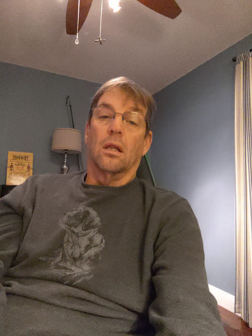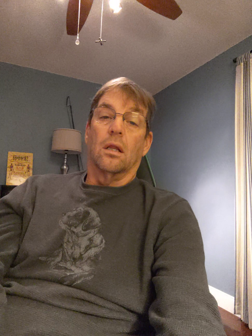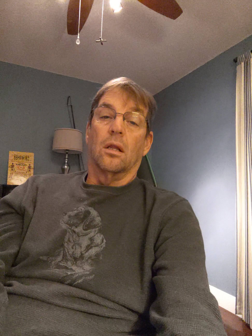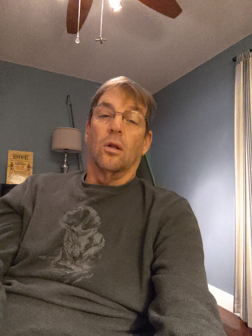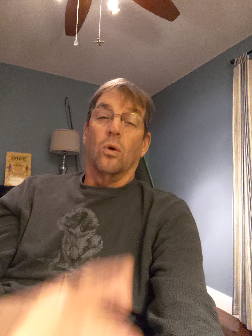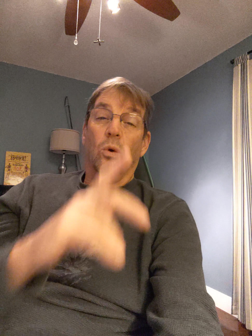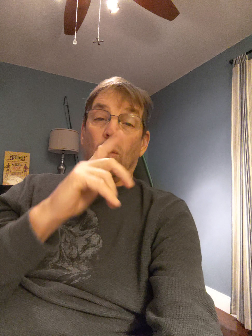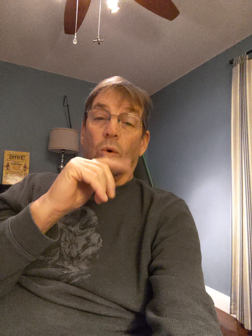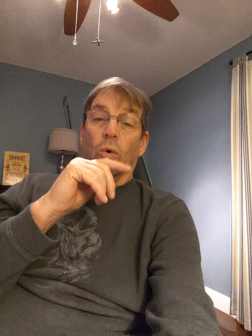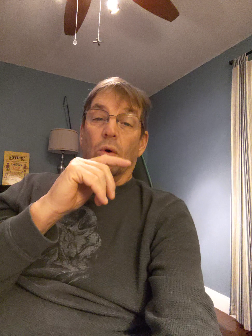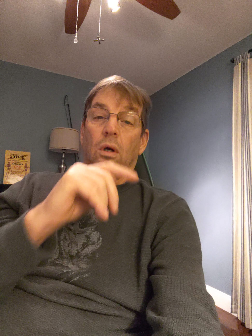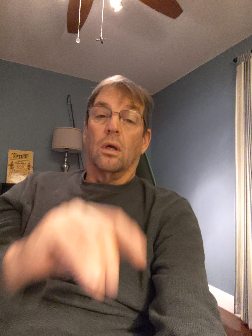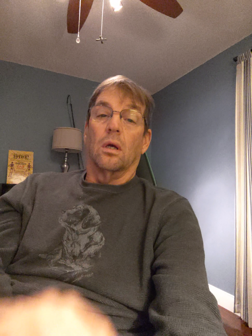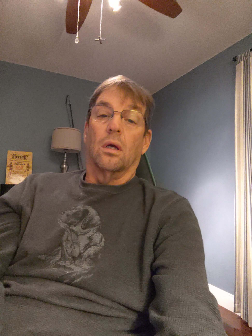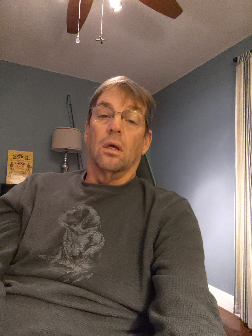who